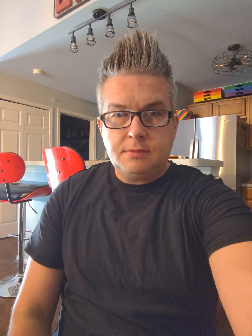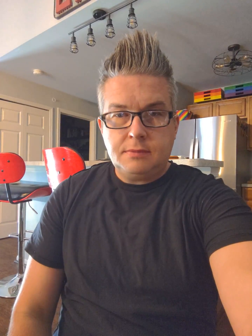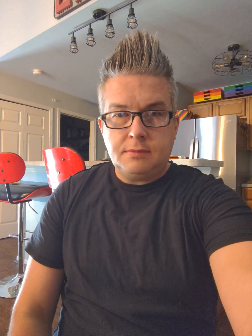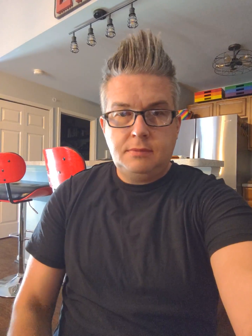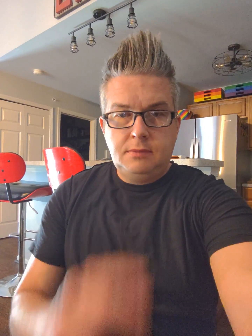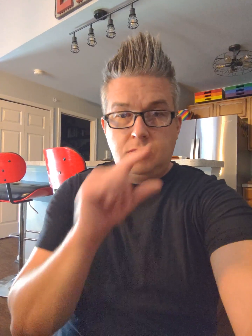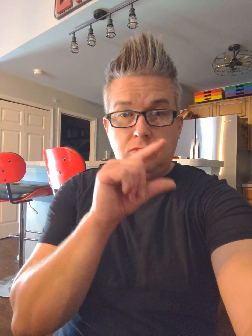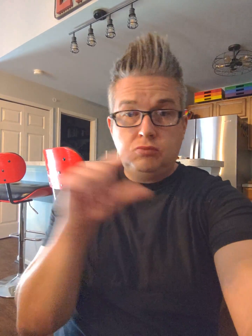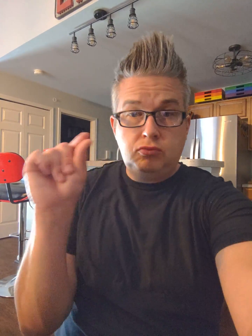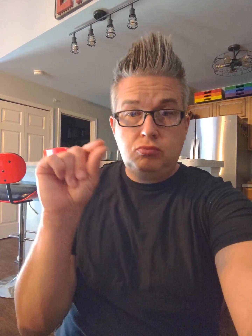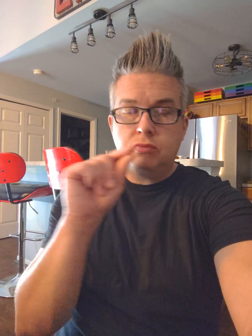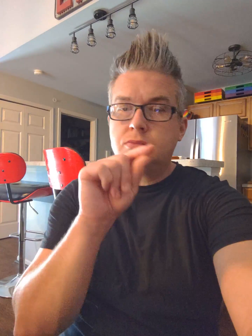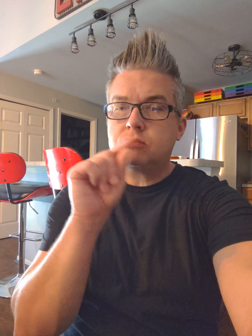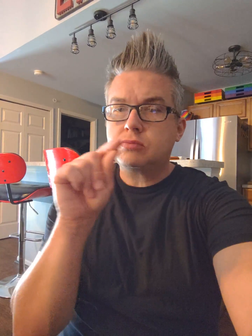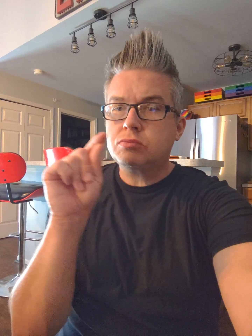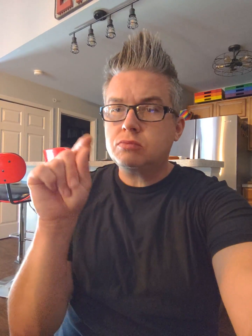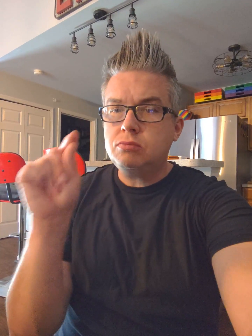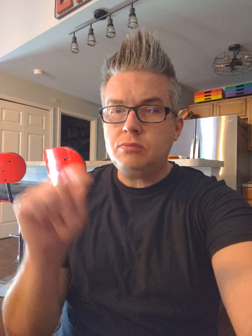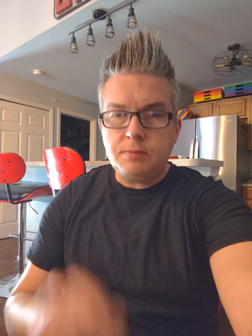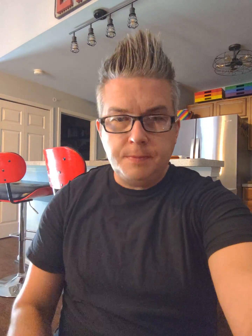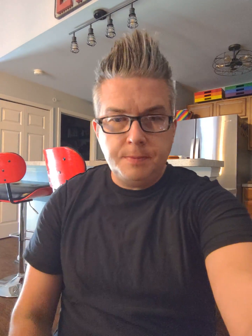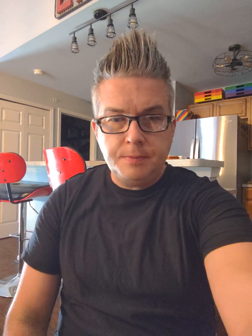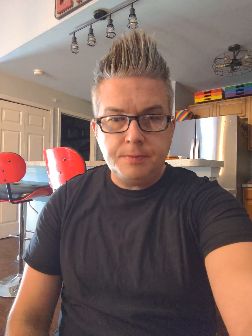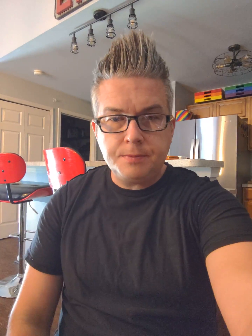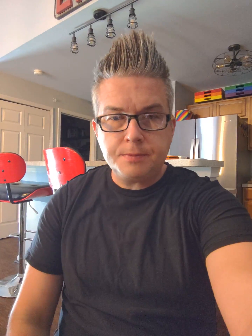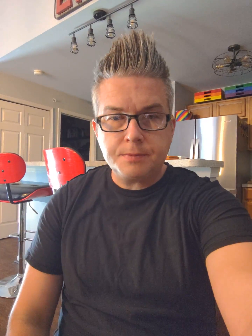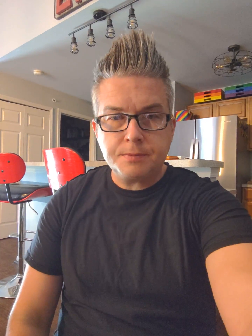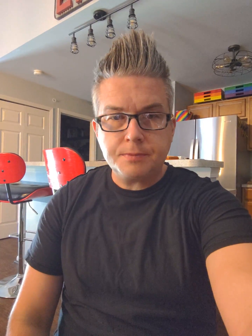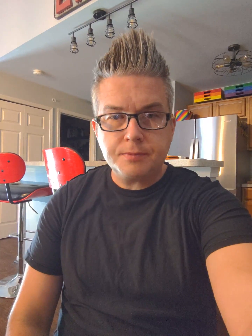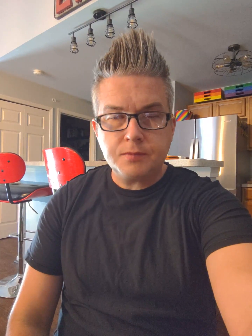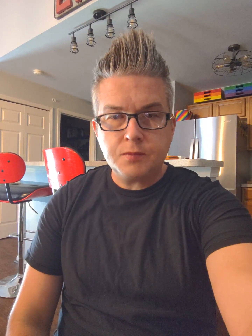peas